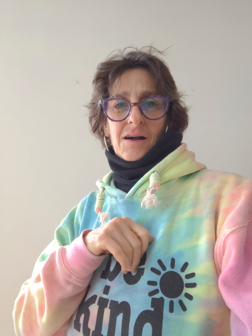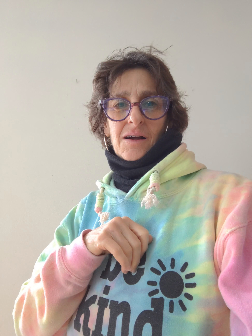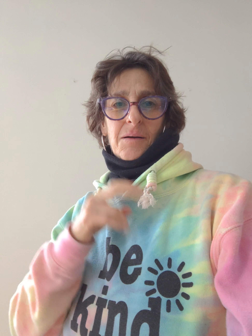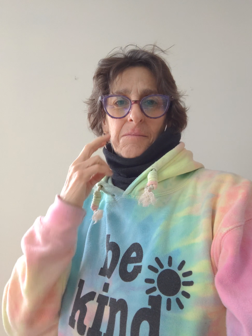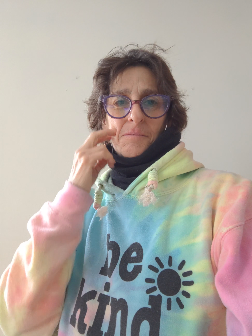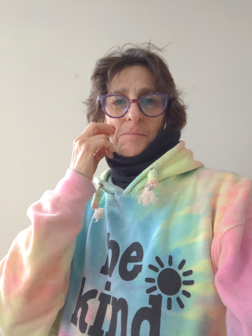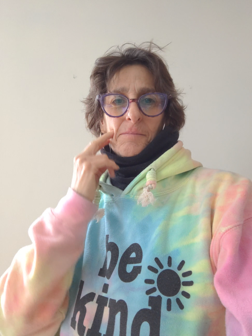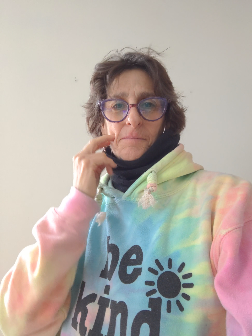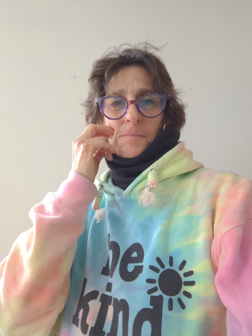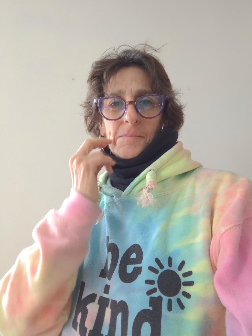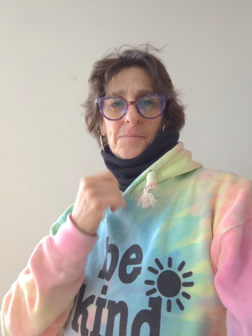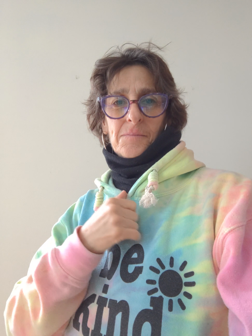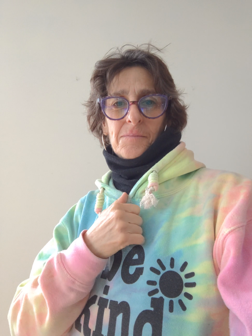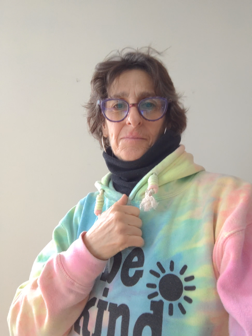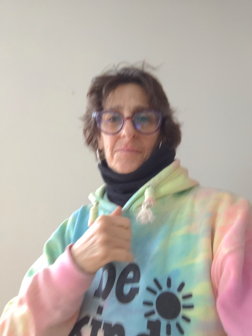gum